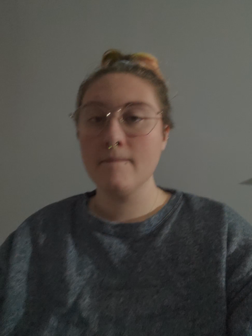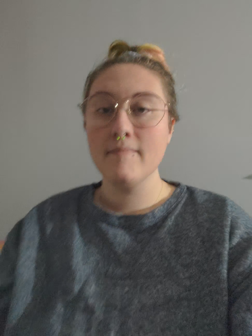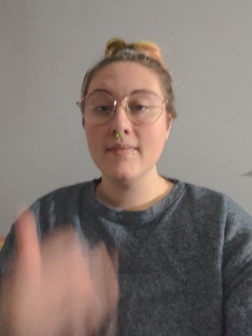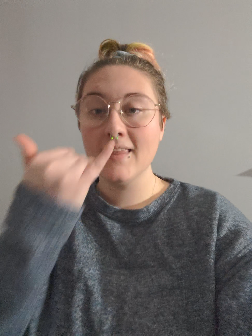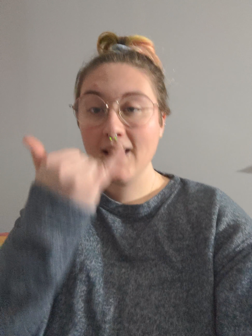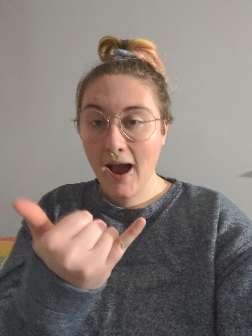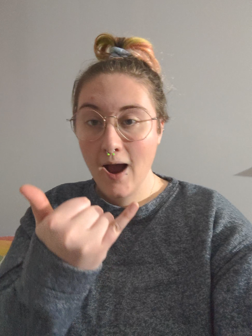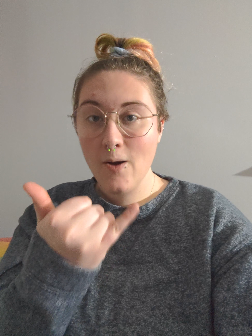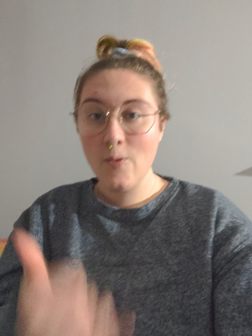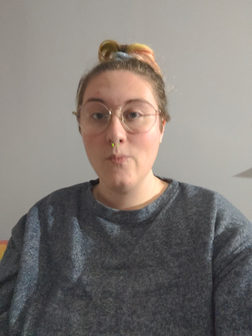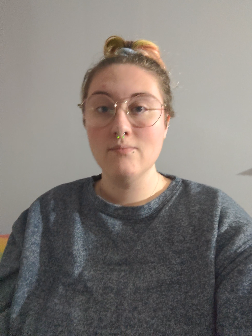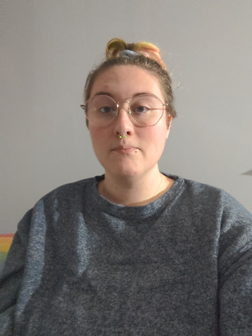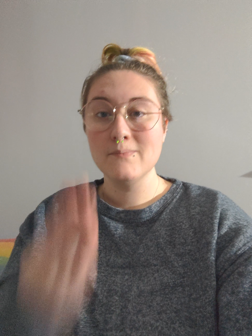now